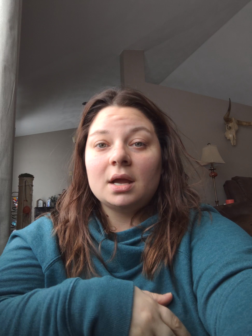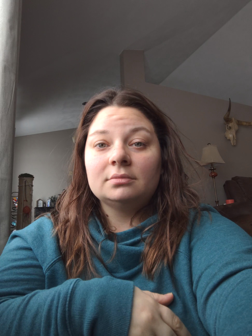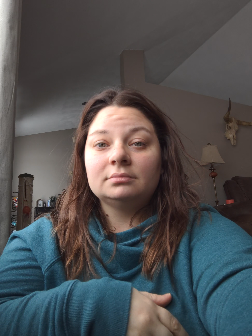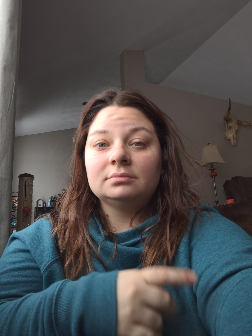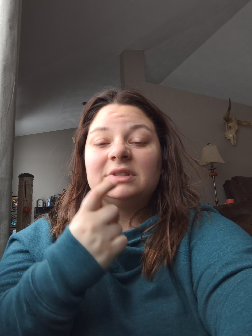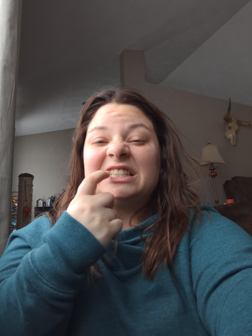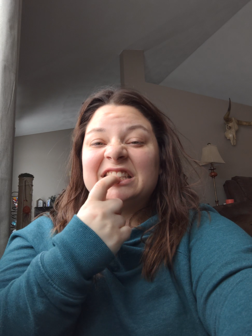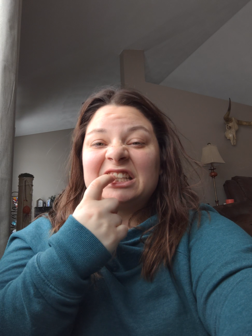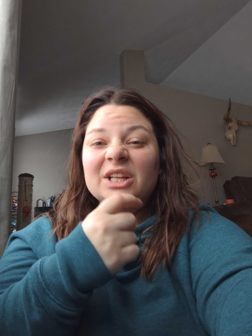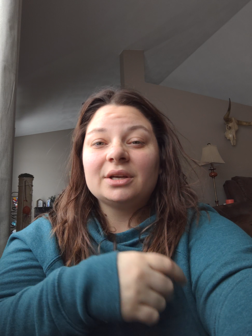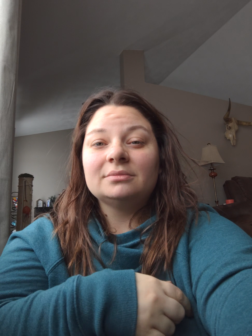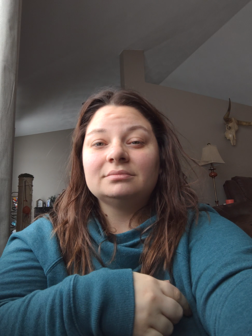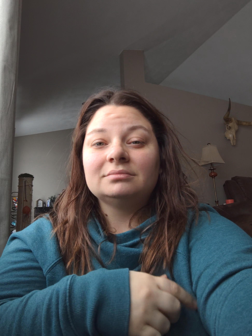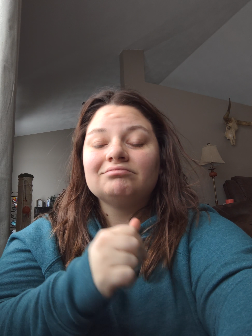tooth